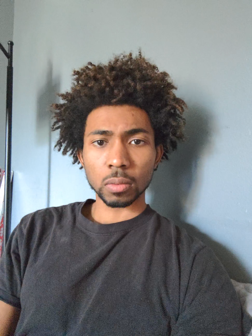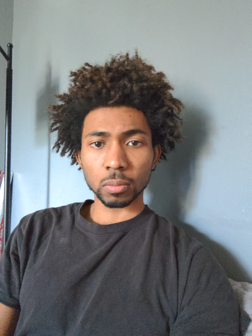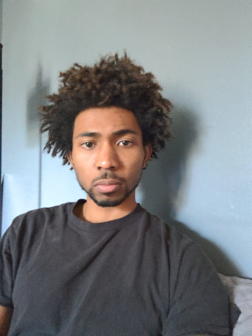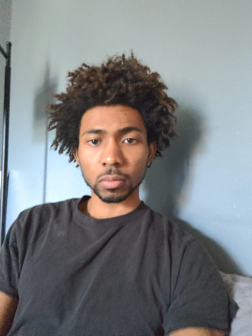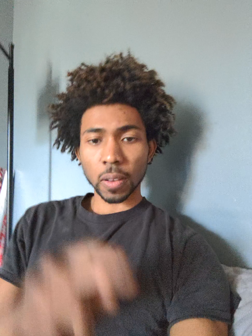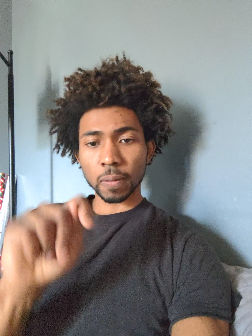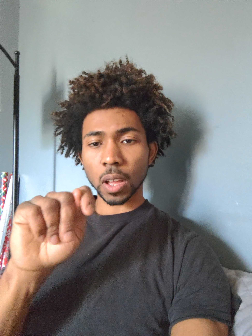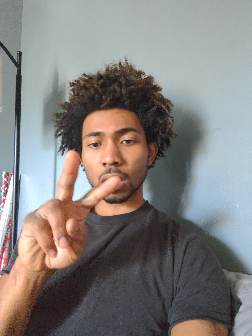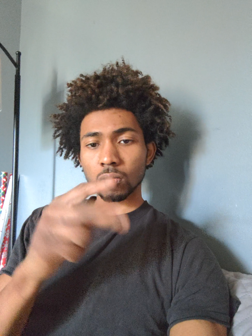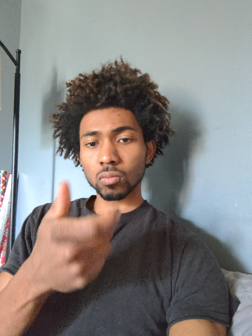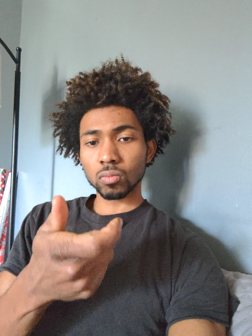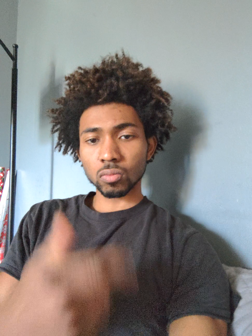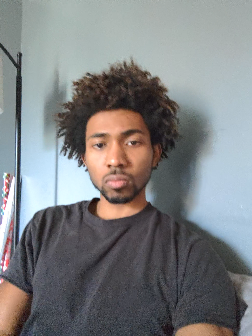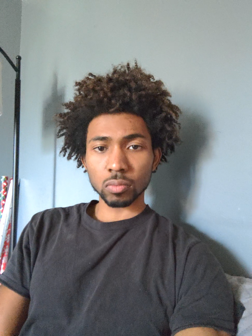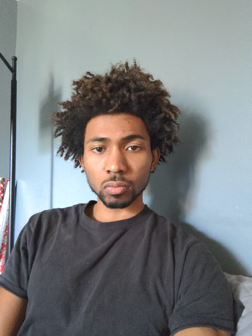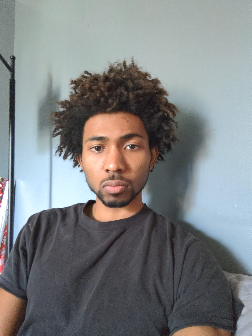TV